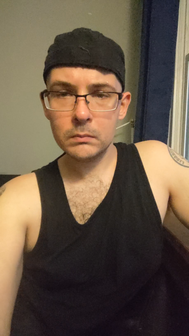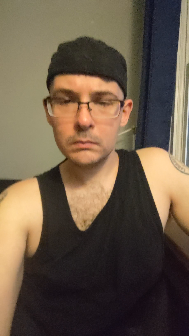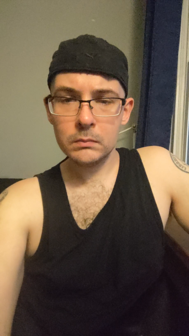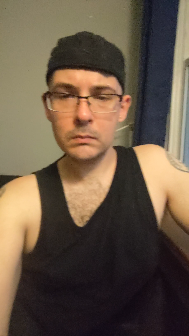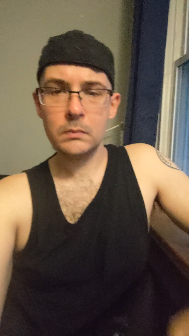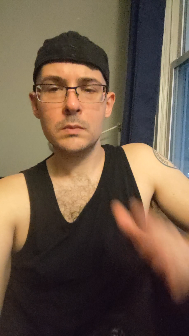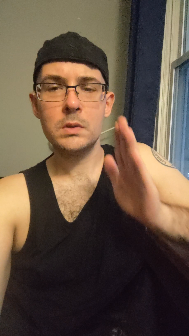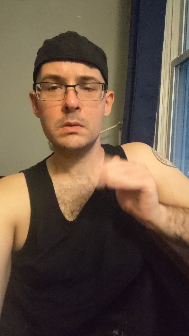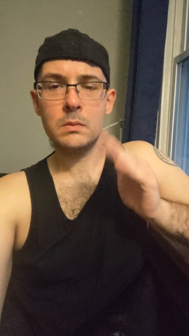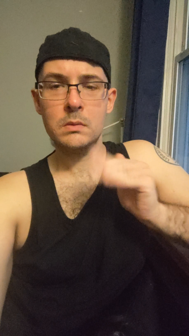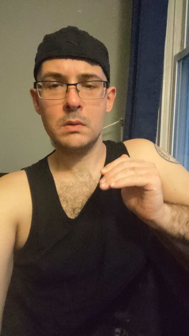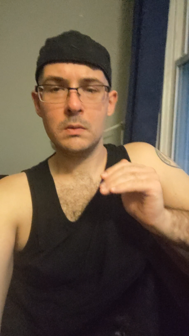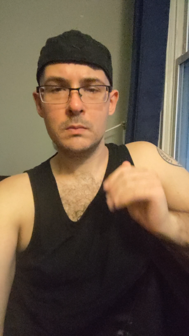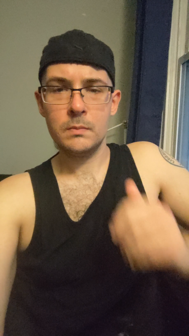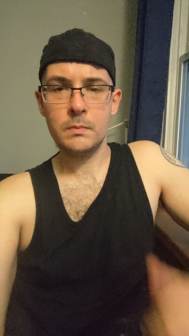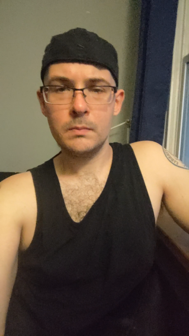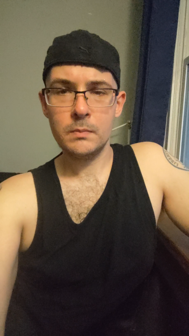downtown